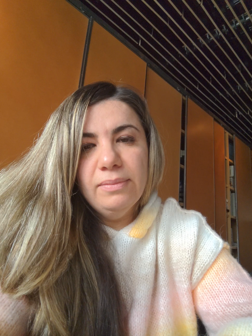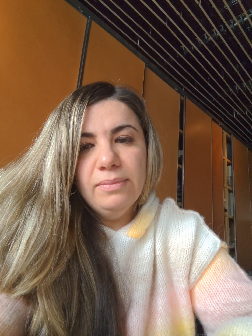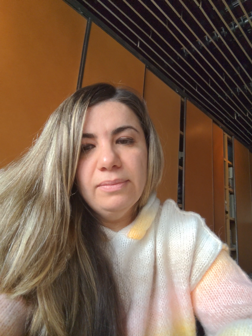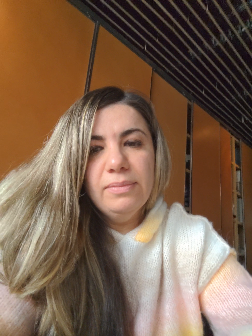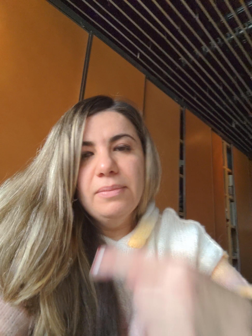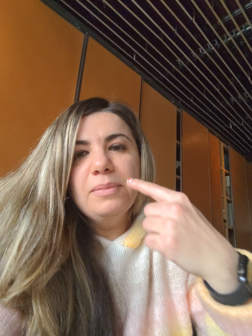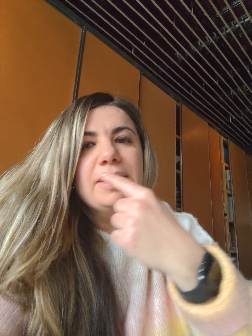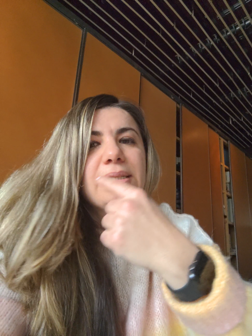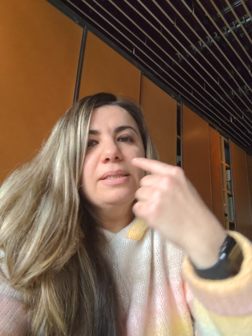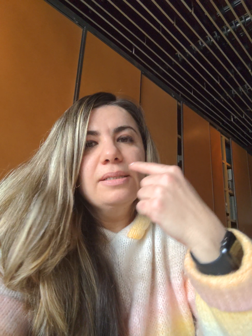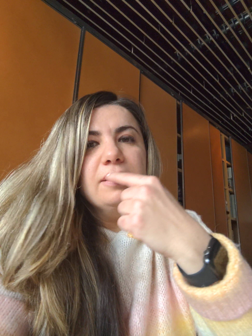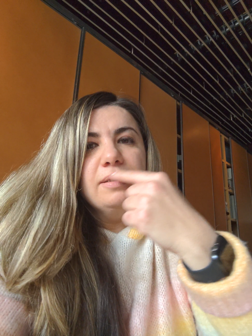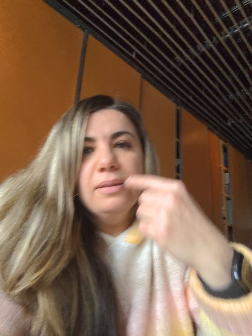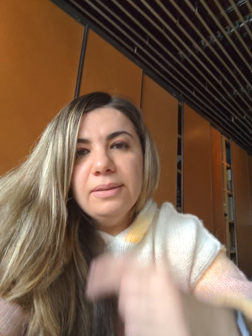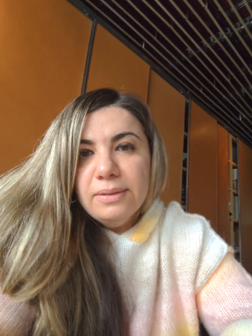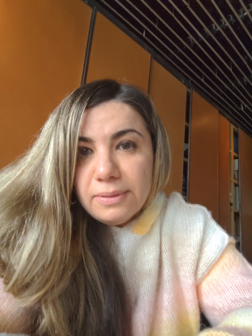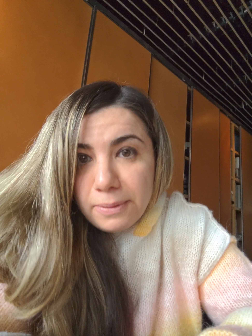tooth